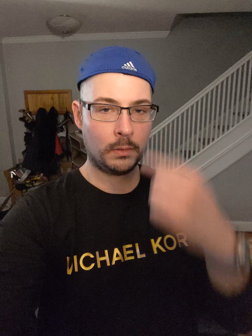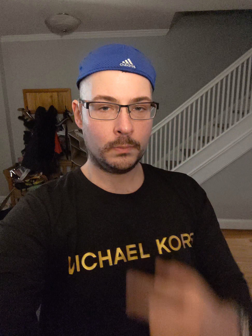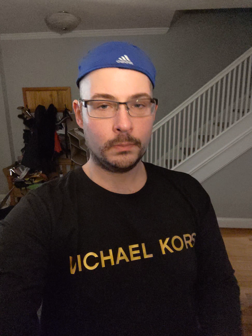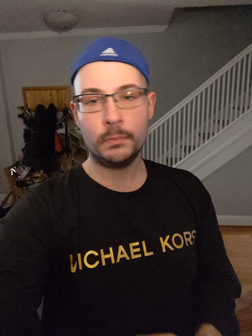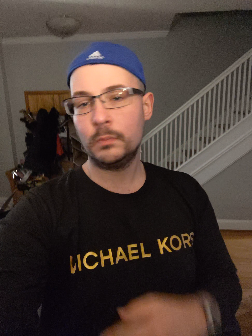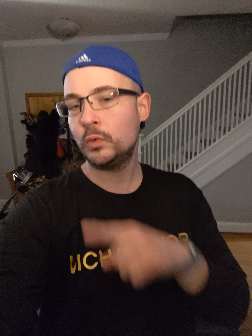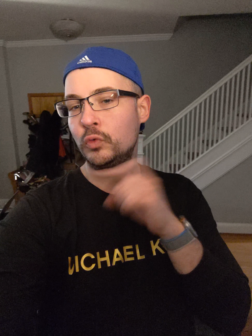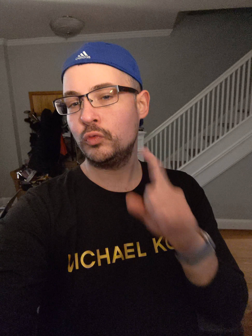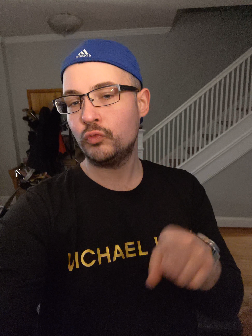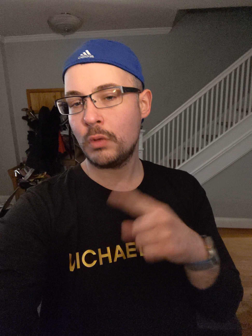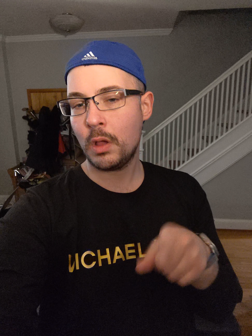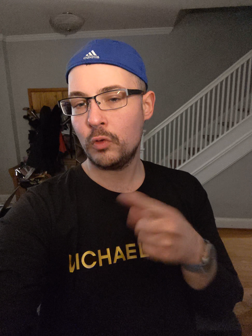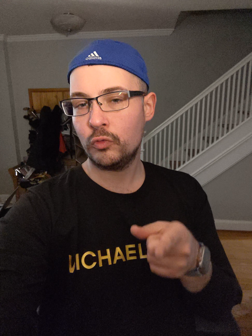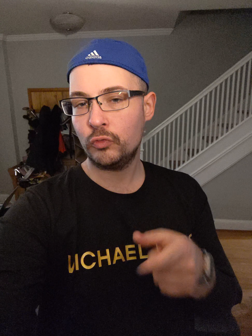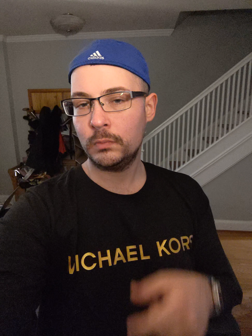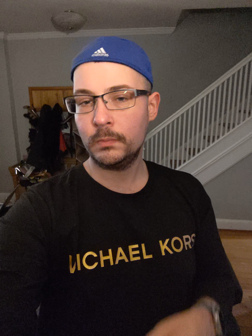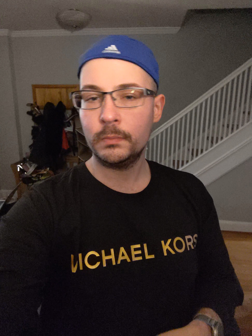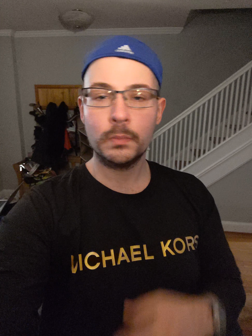dryer